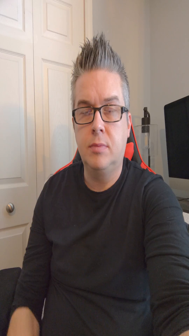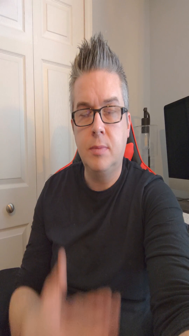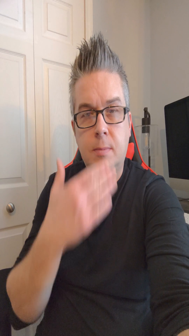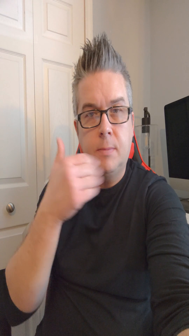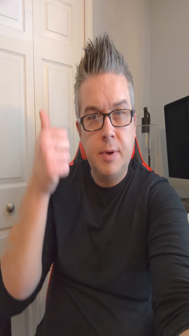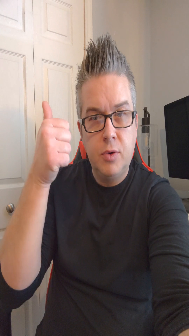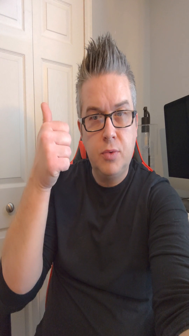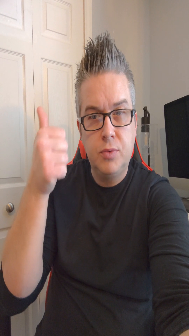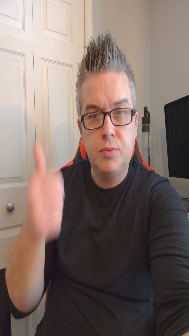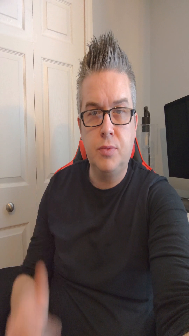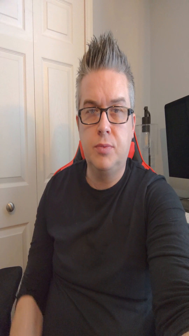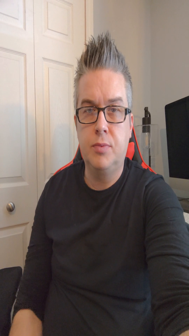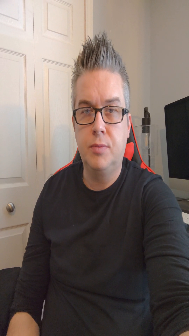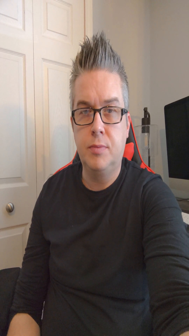better